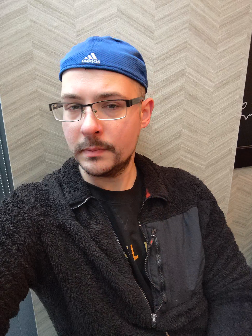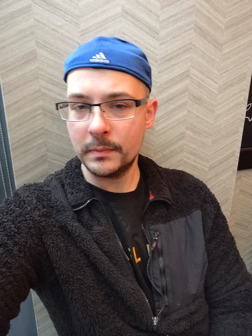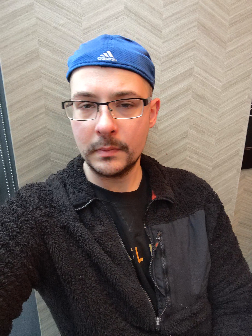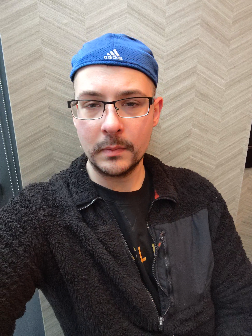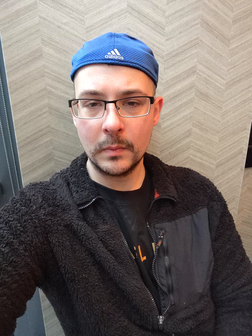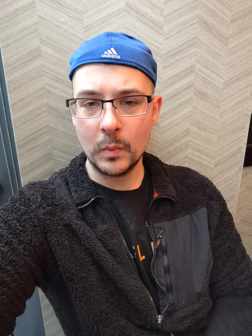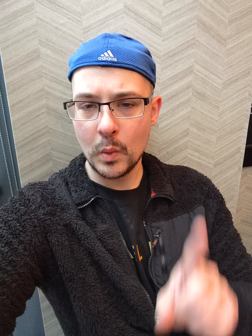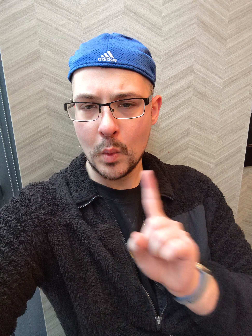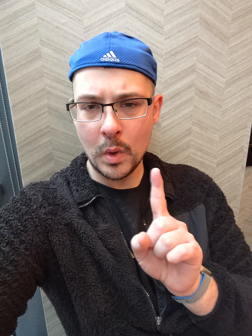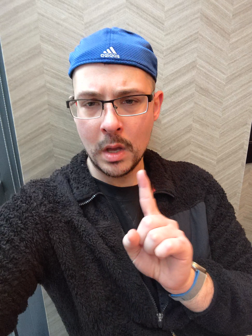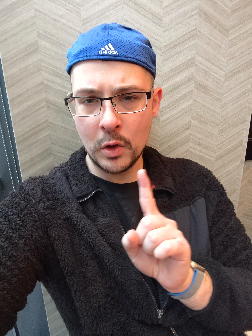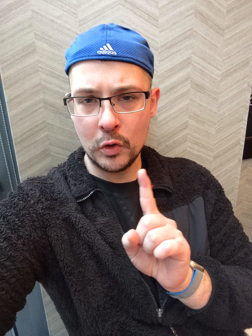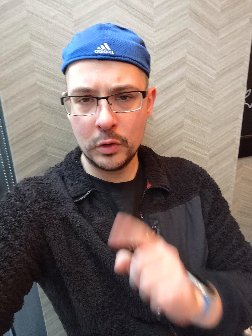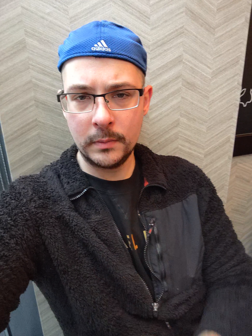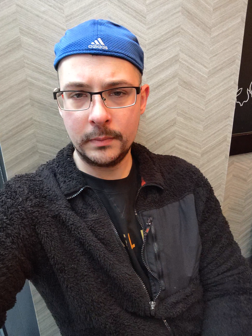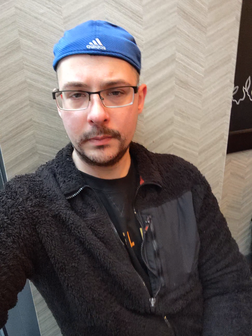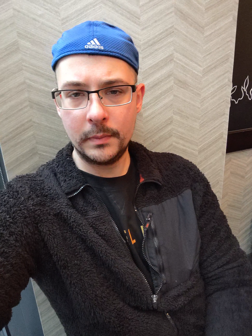where